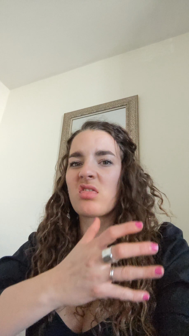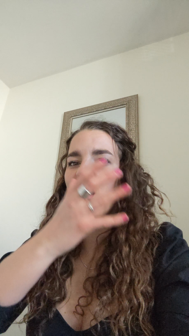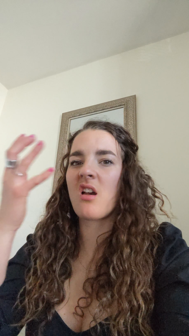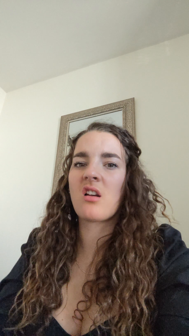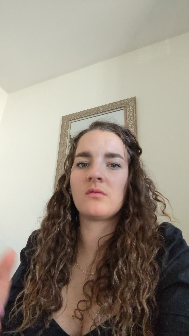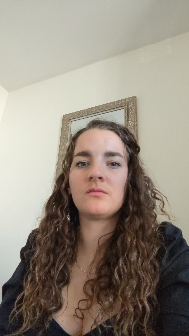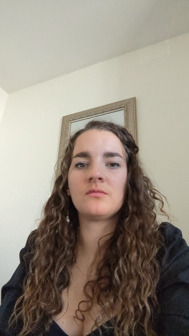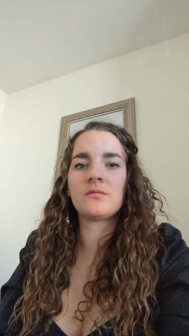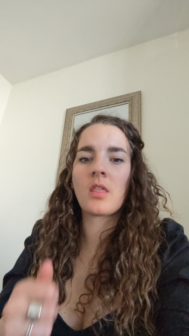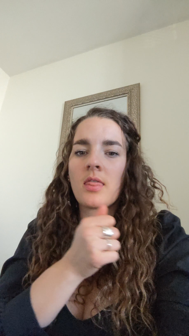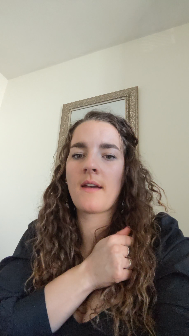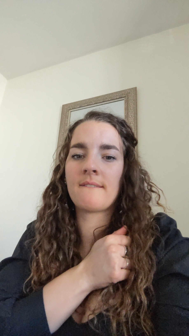love